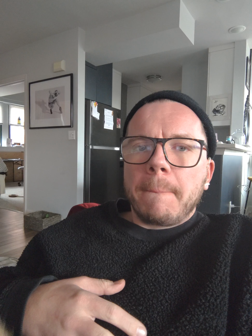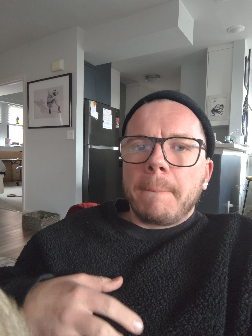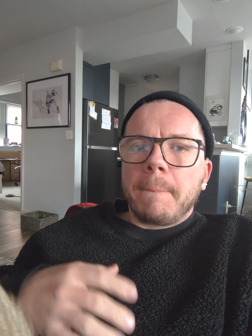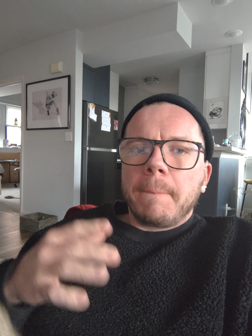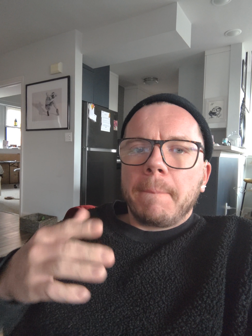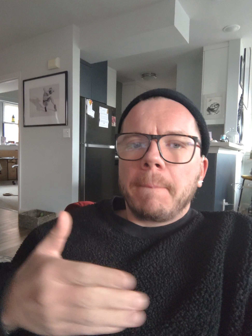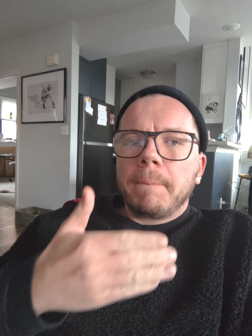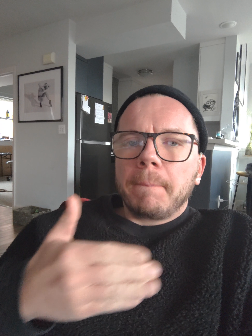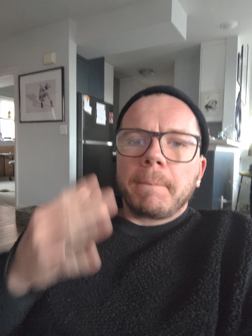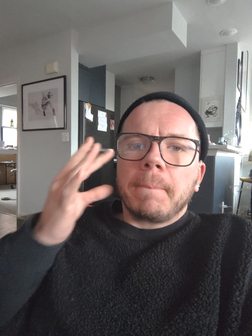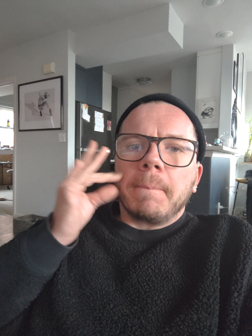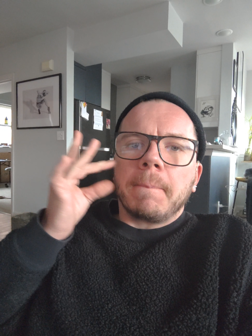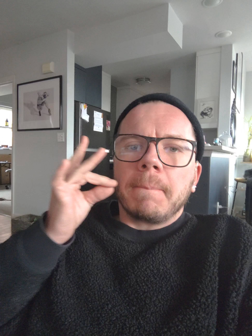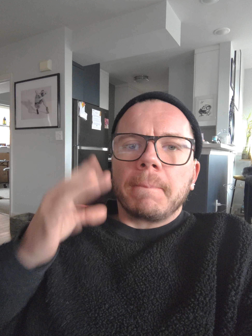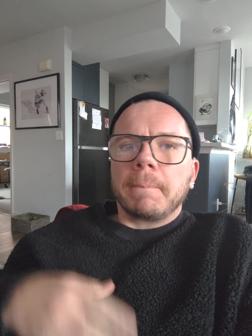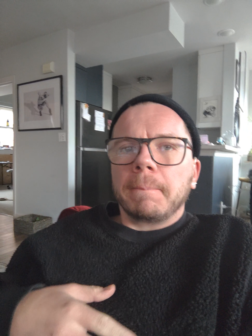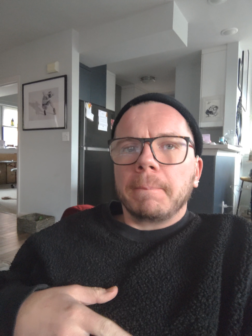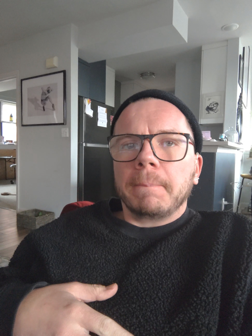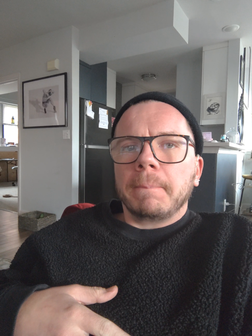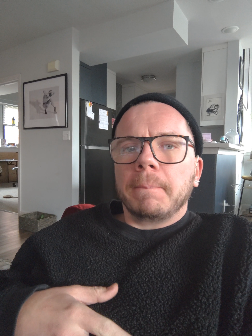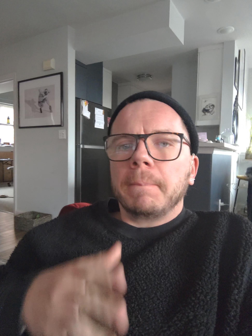kitty